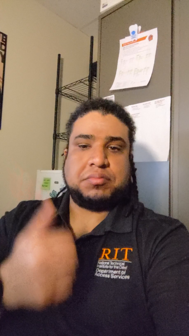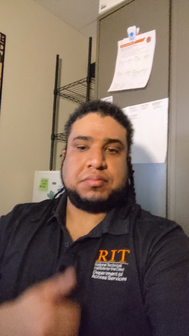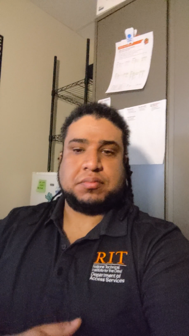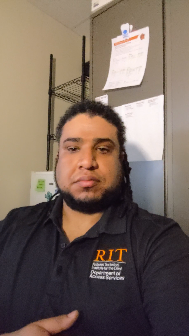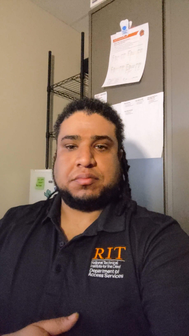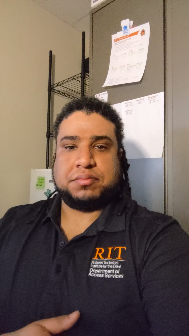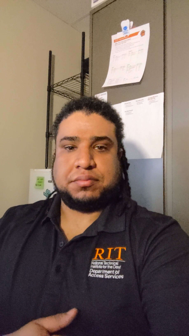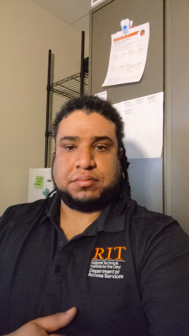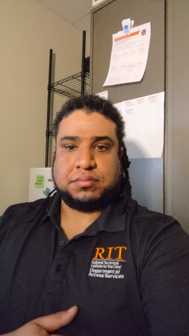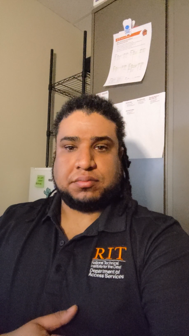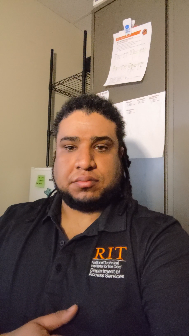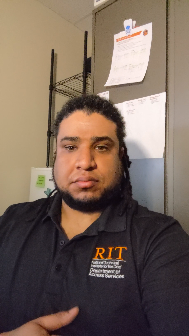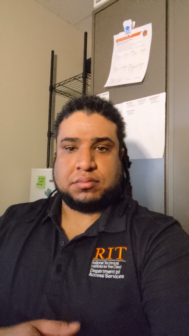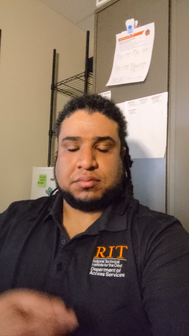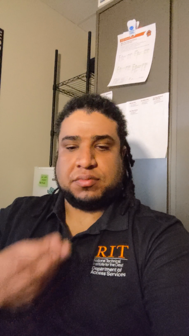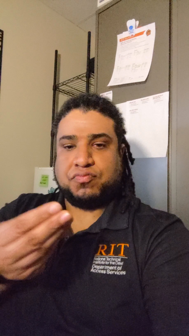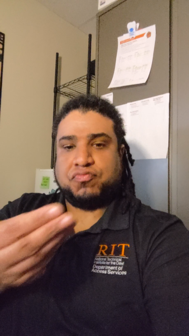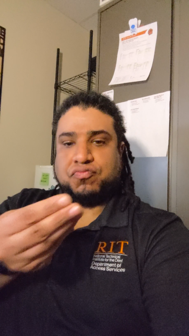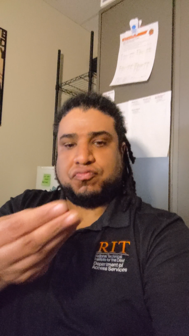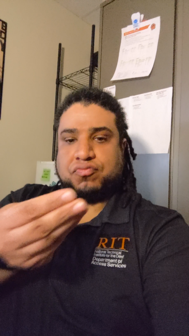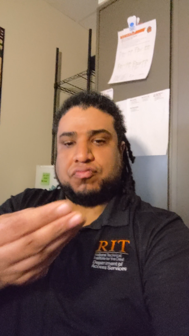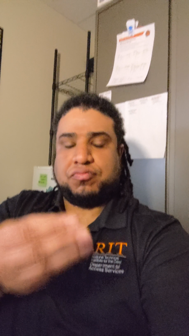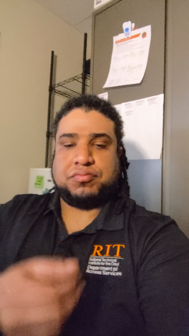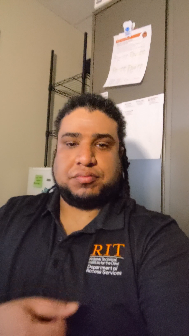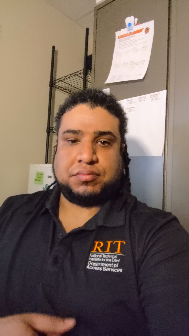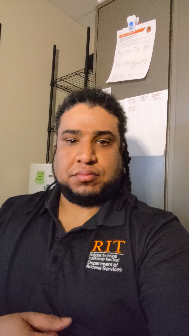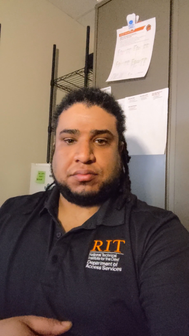feed